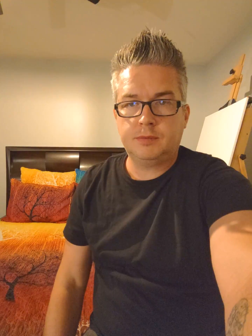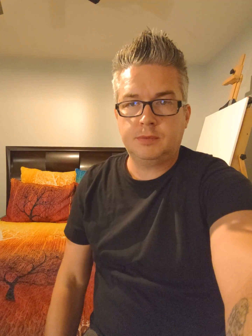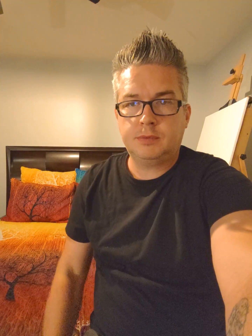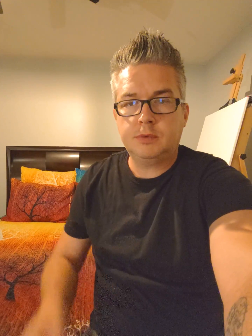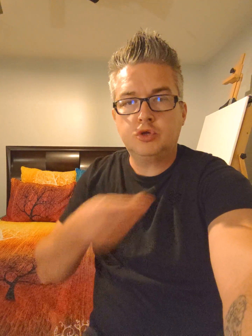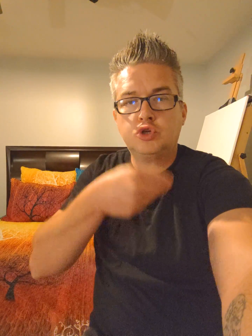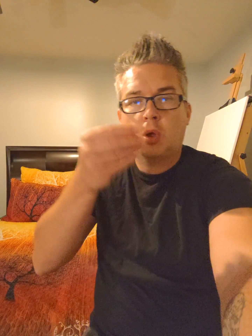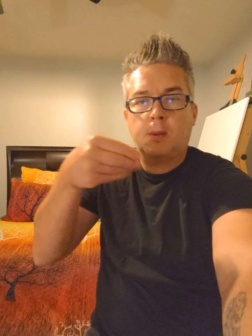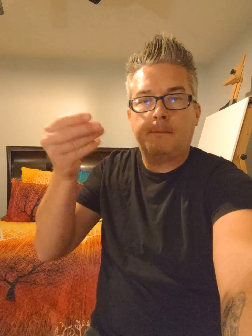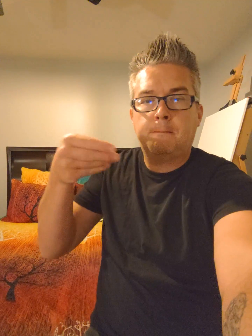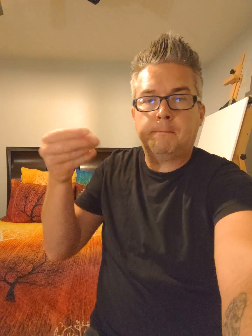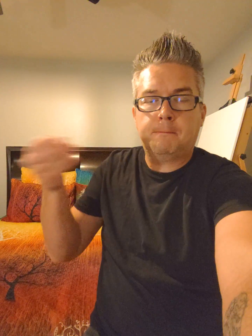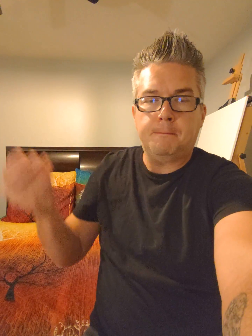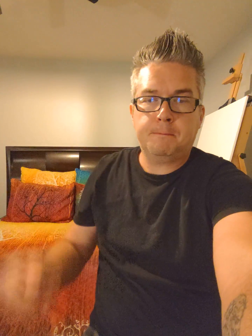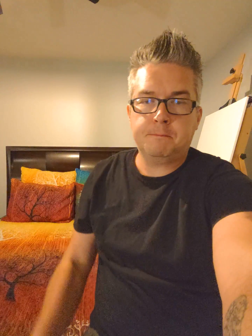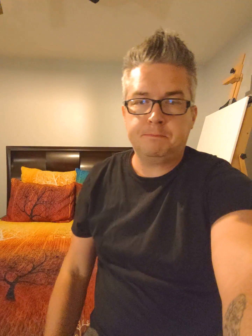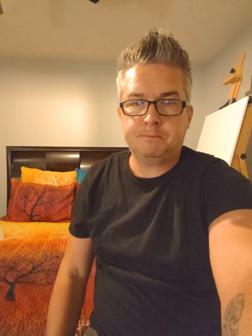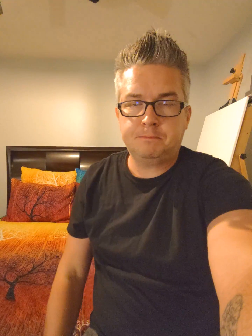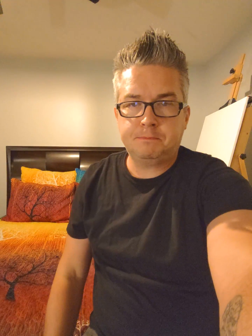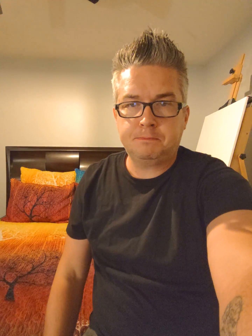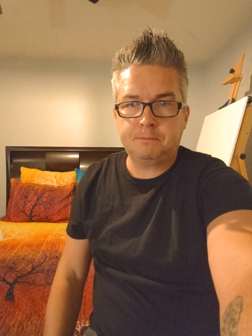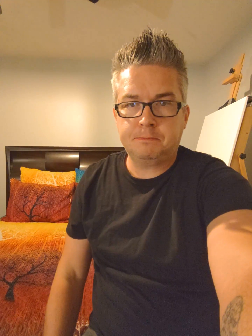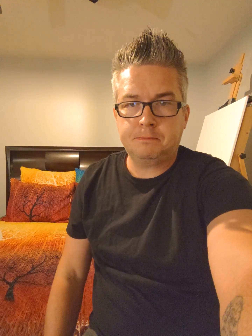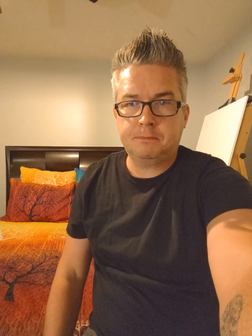shopping